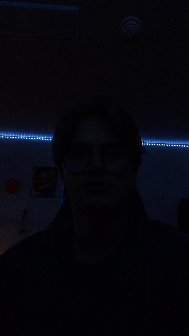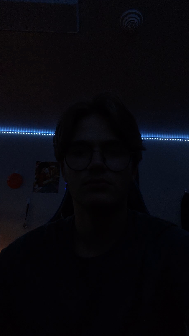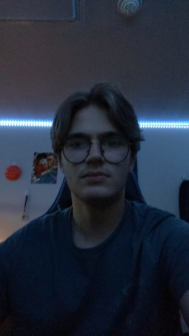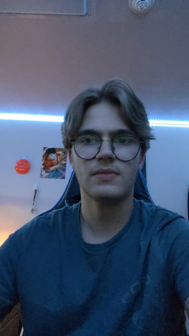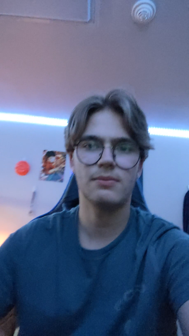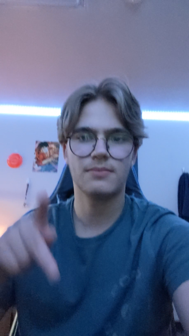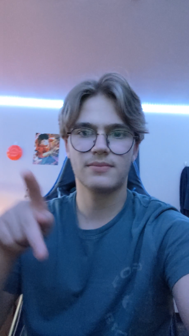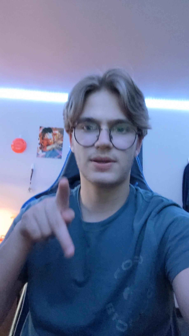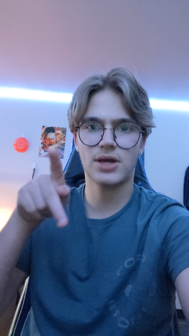people